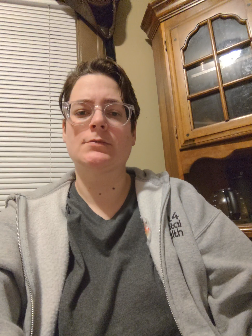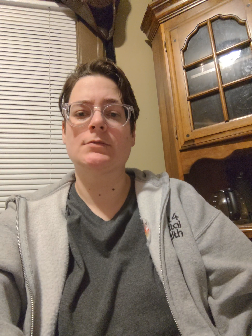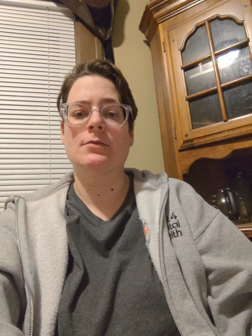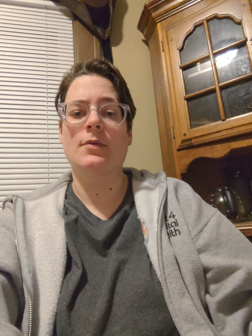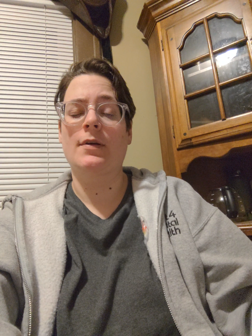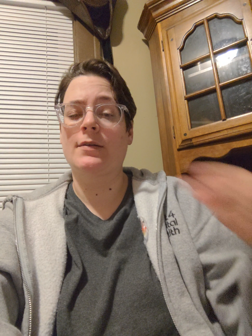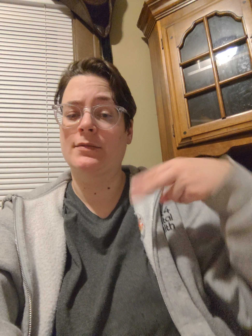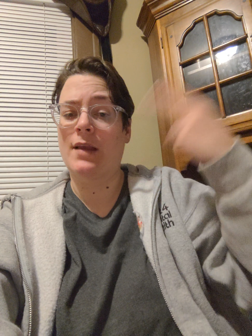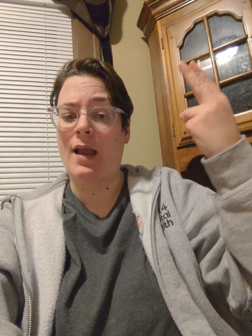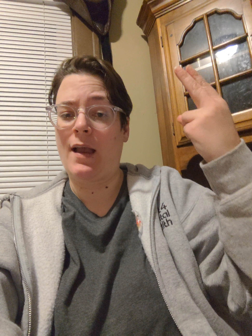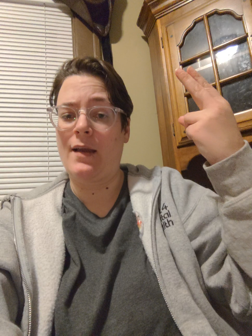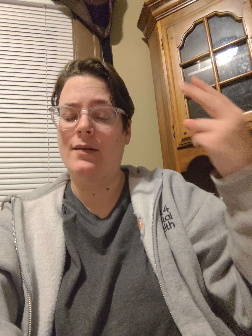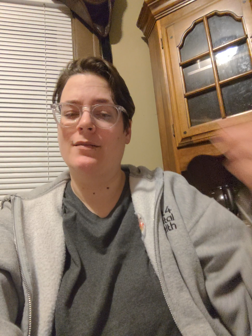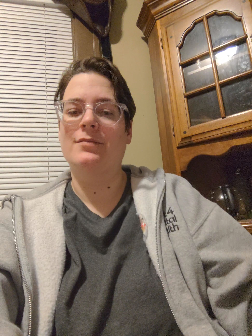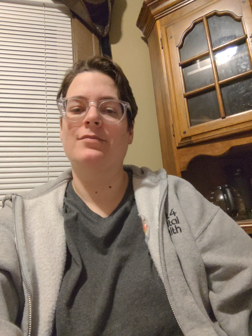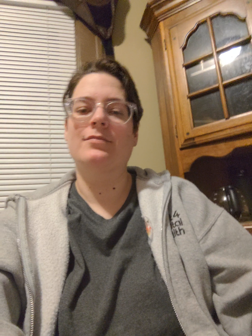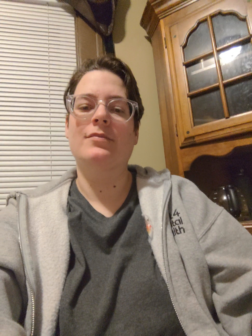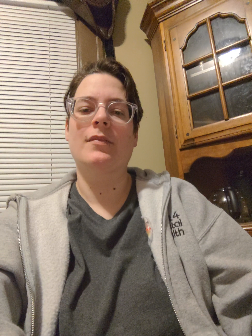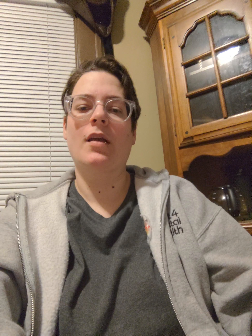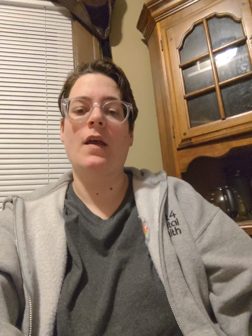high